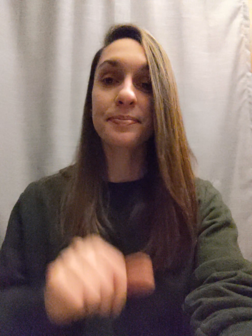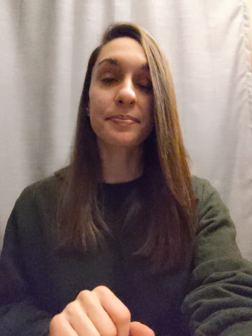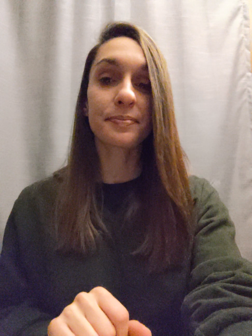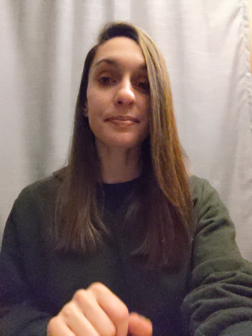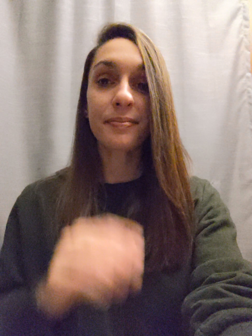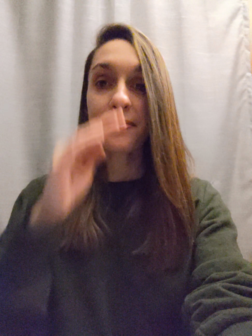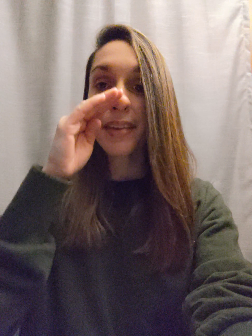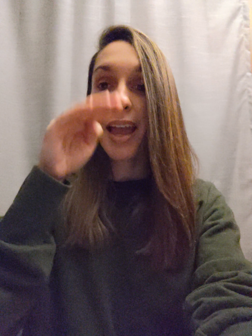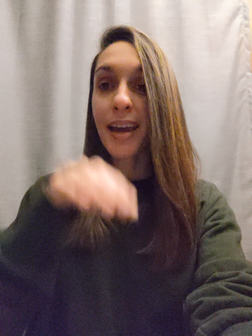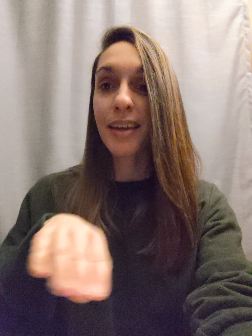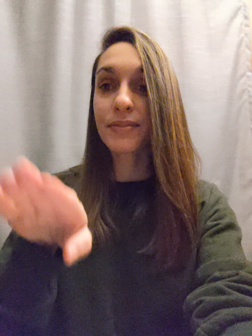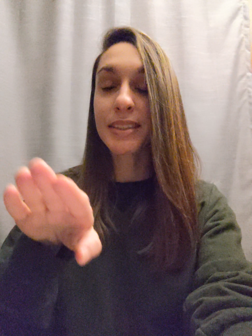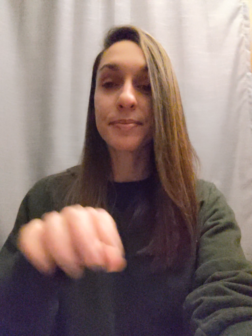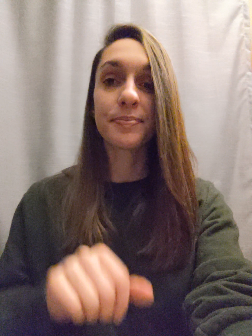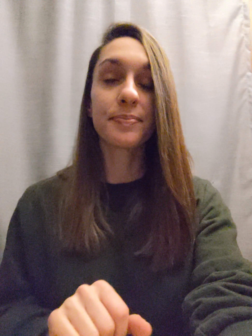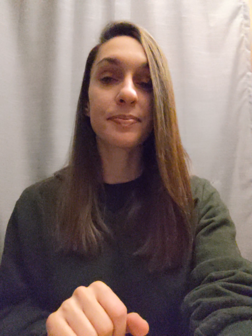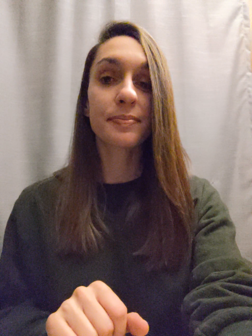elephant